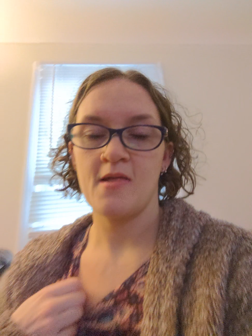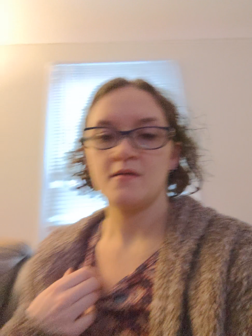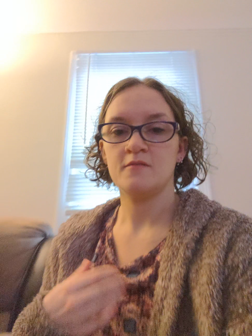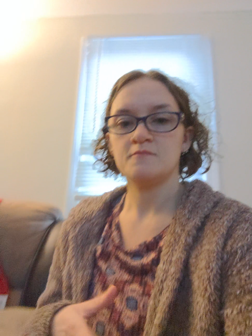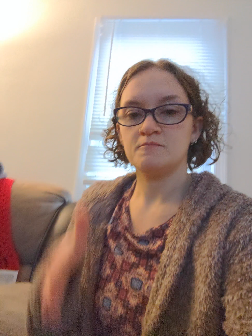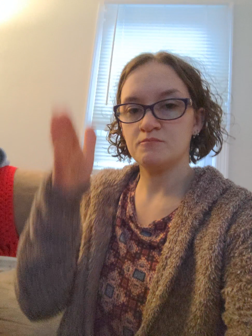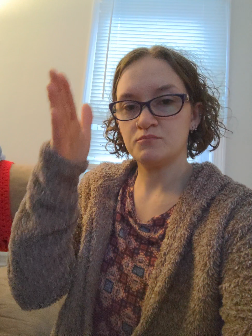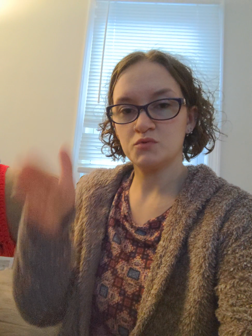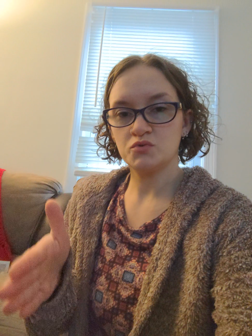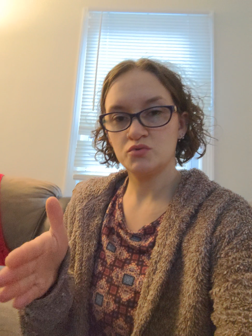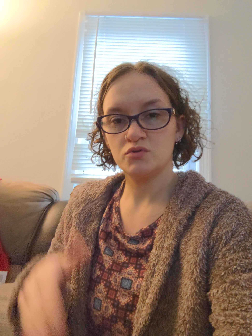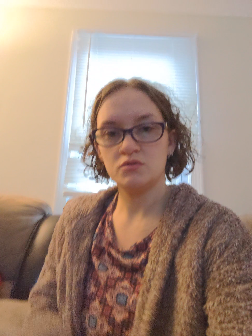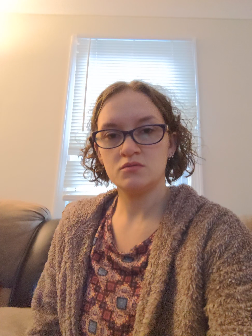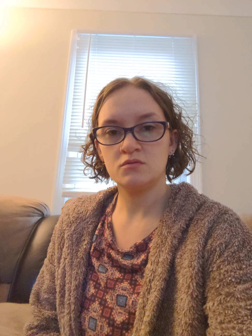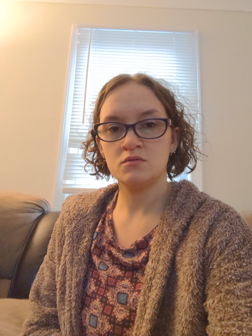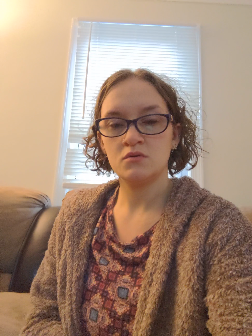person